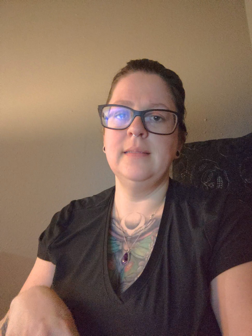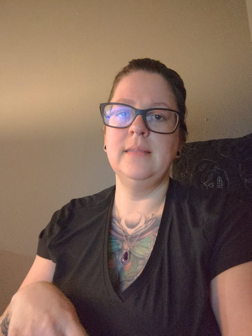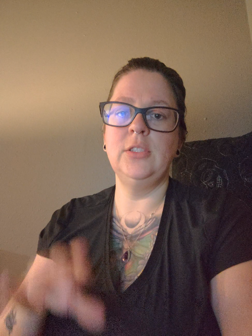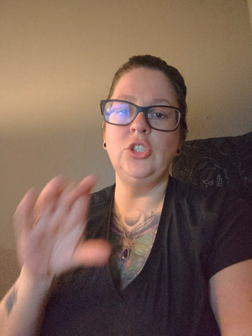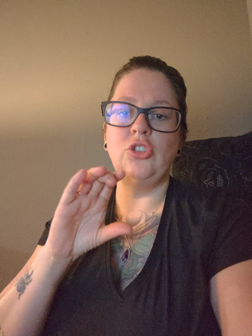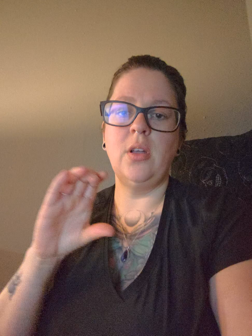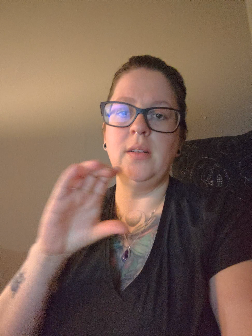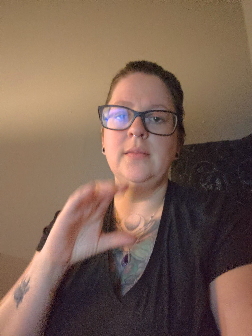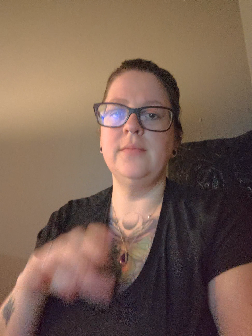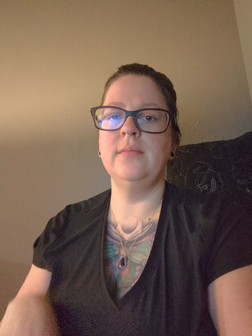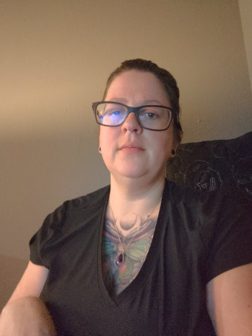chocolate